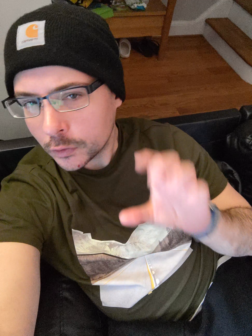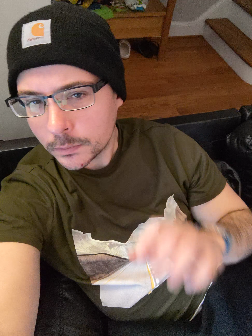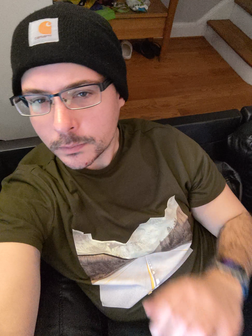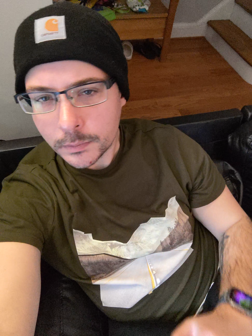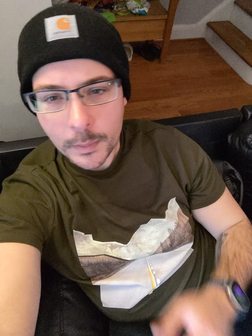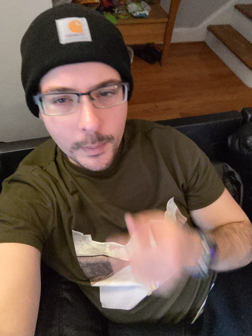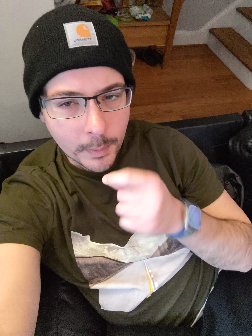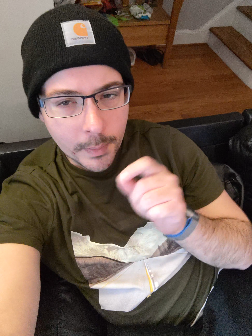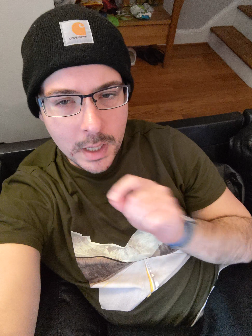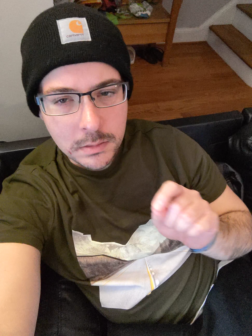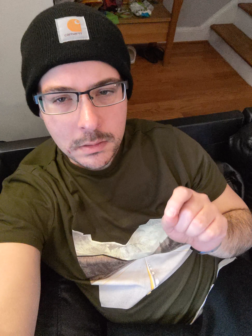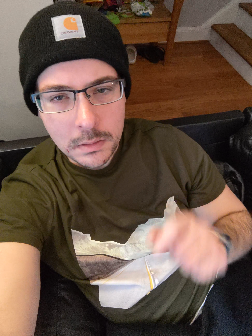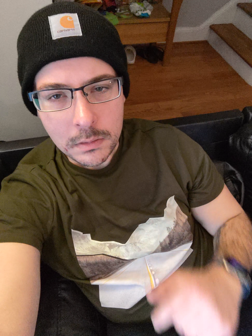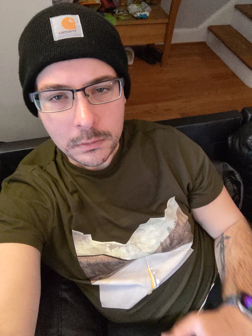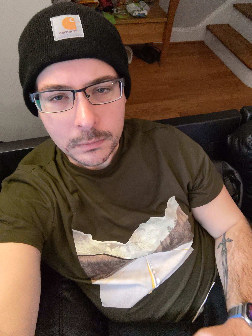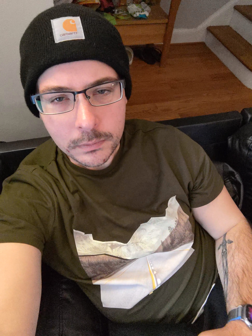pencil